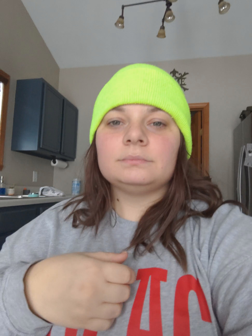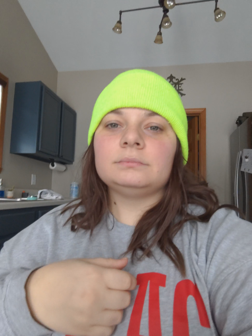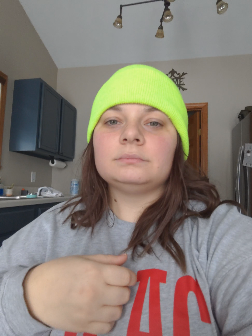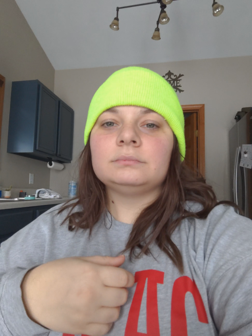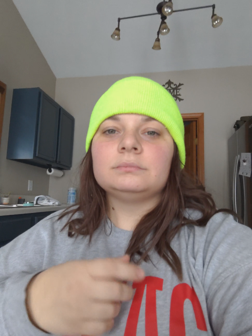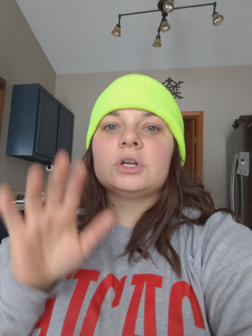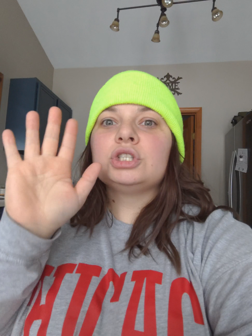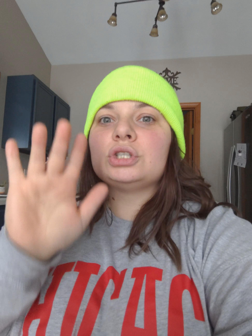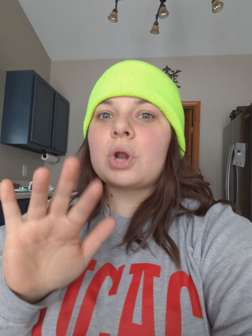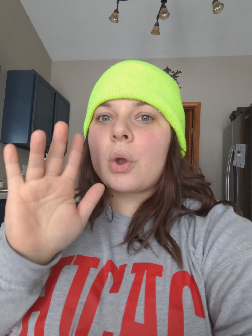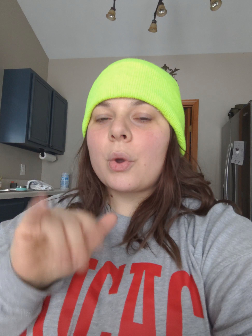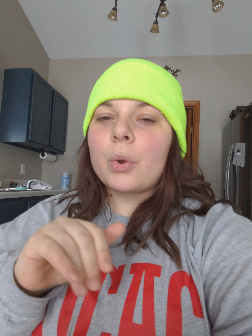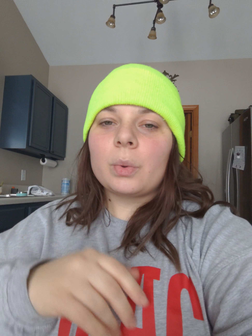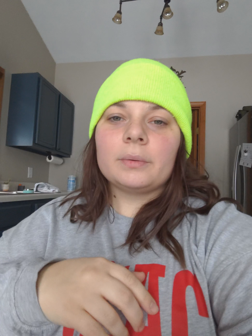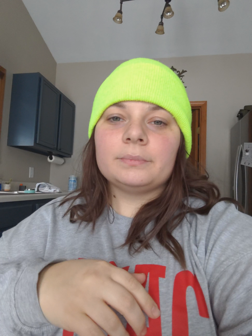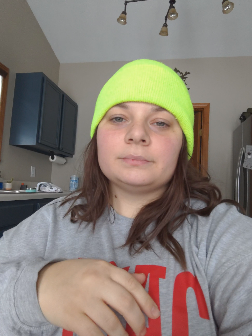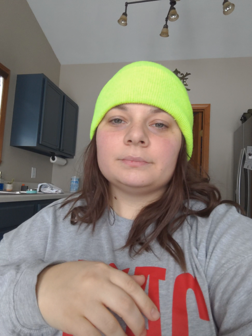snow